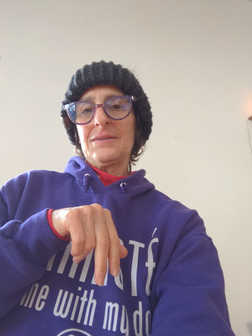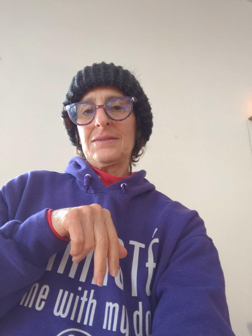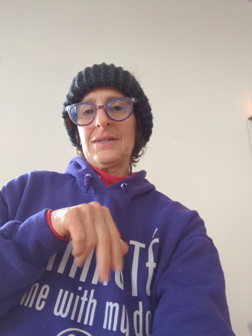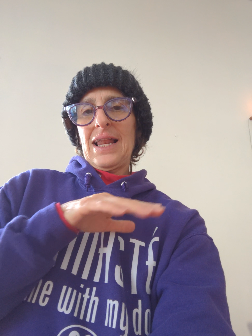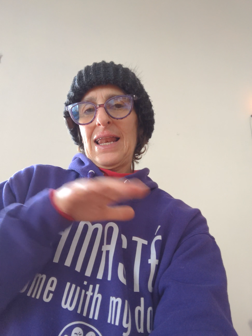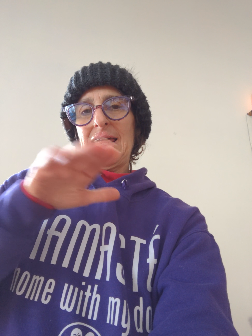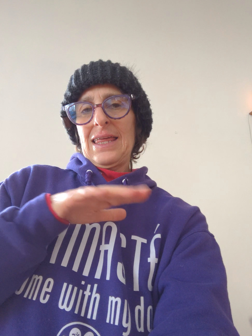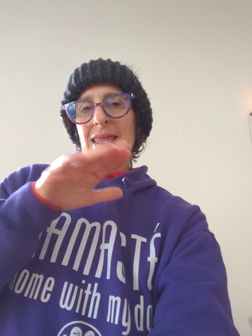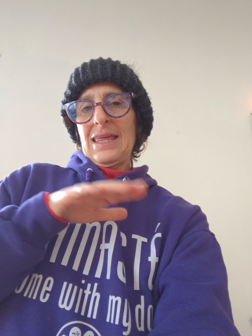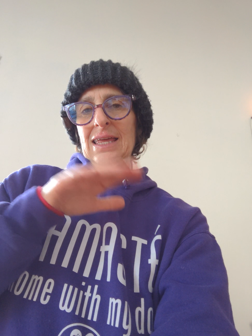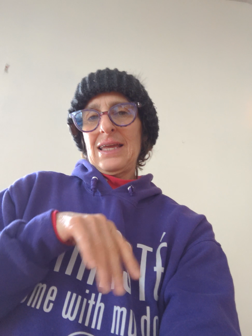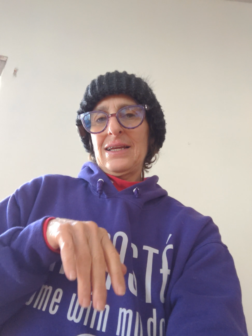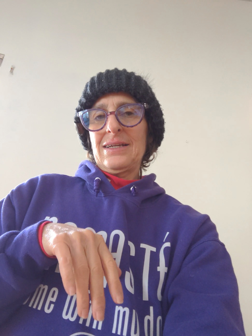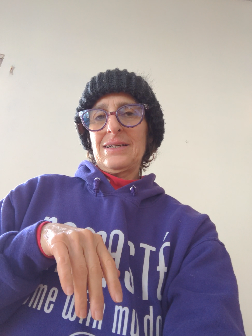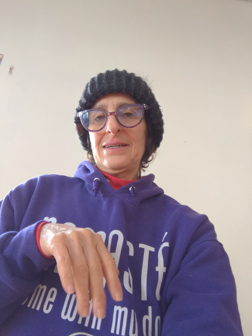clean